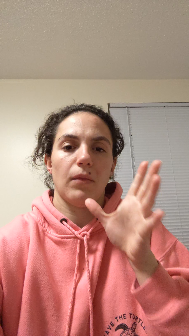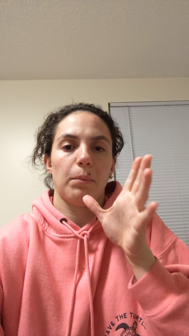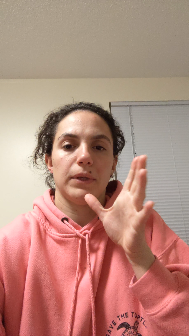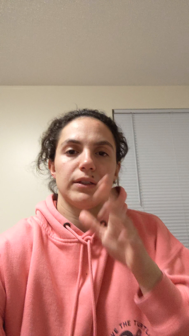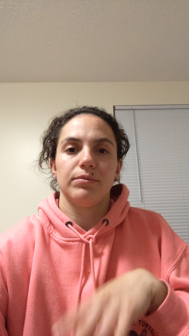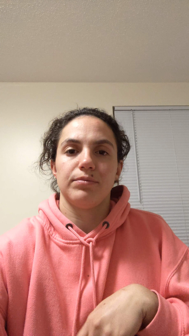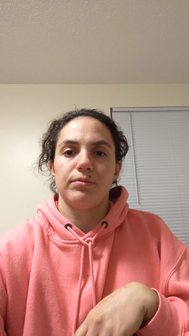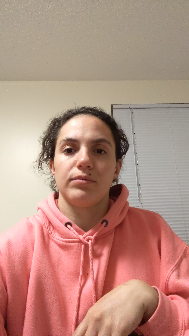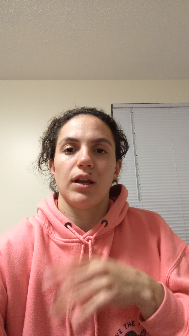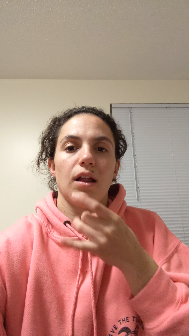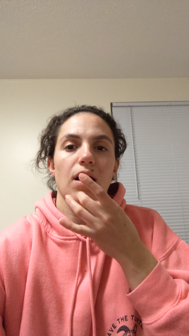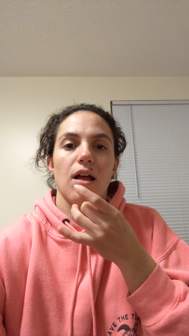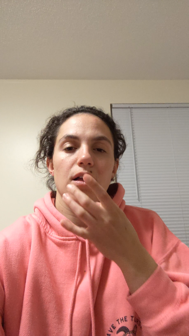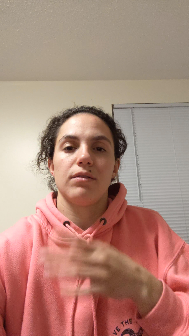light bulb